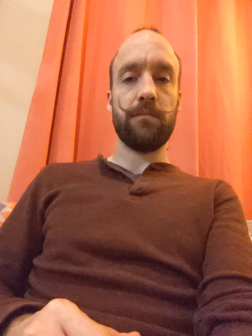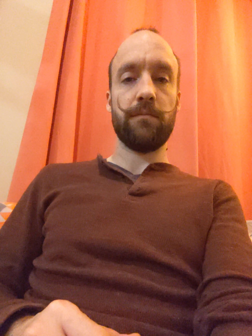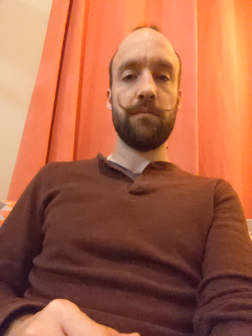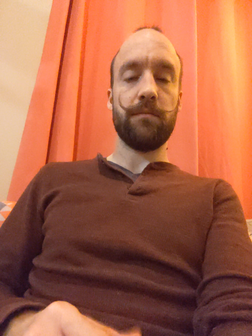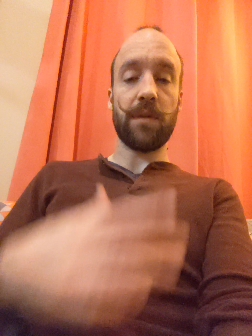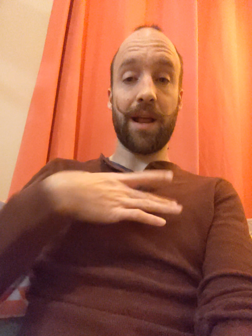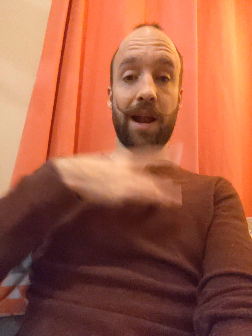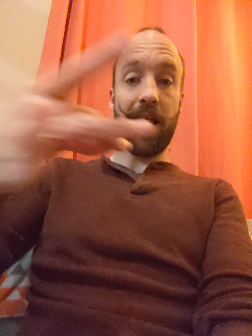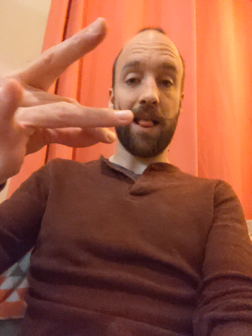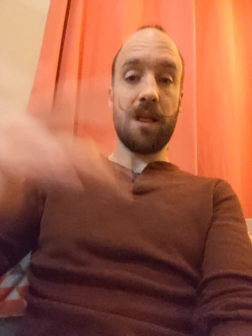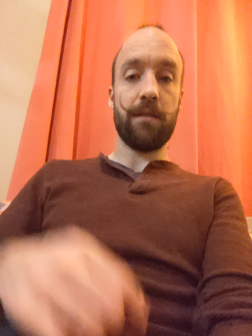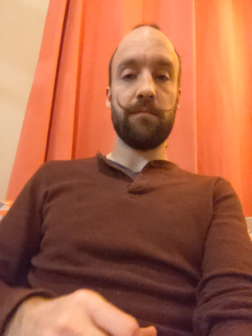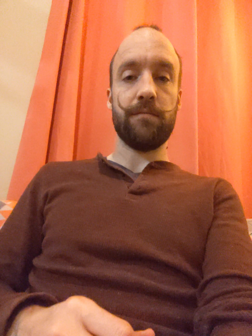like